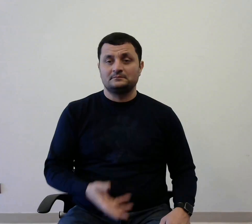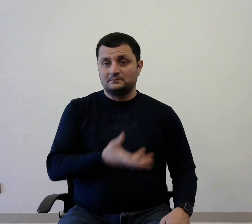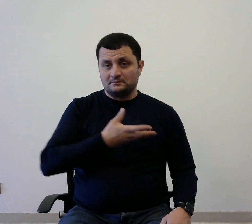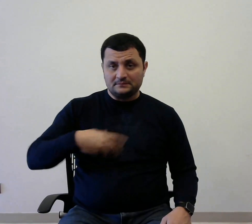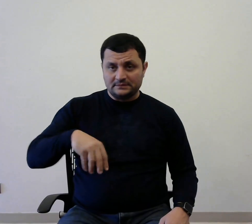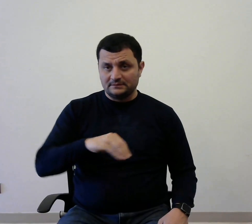biz